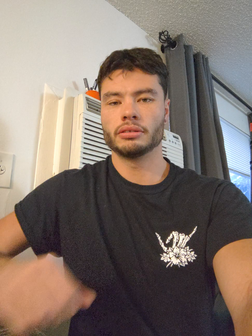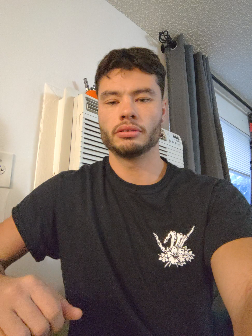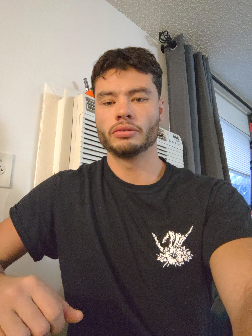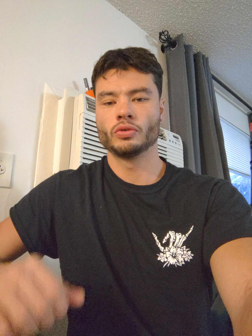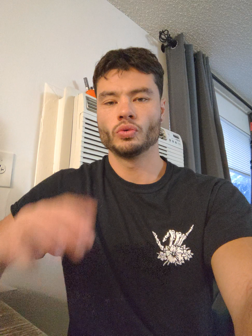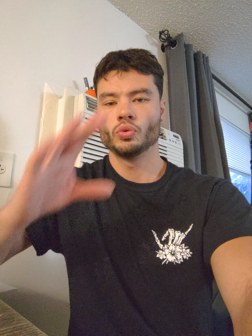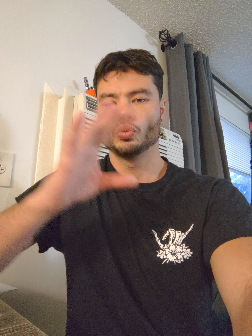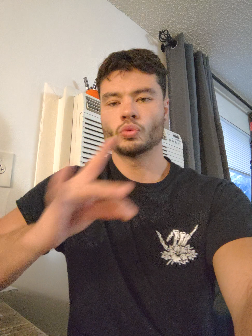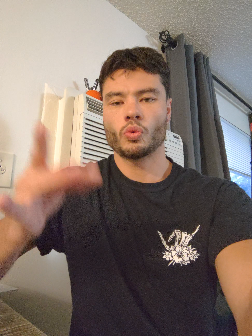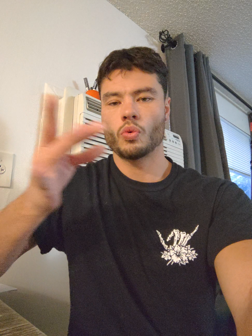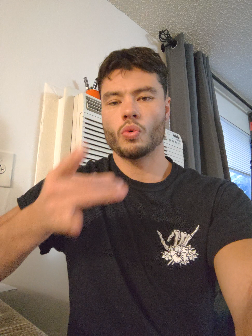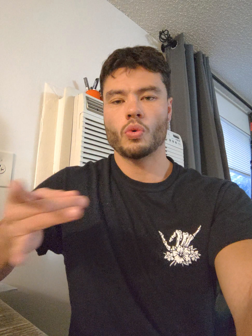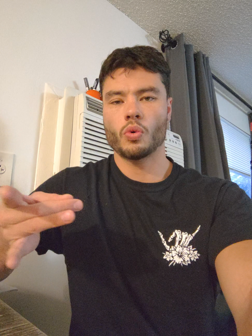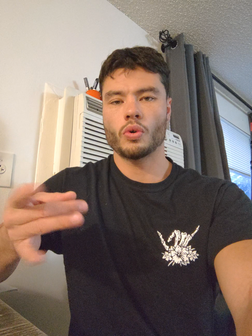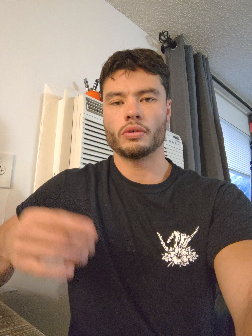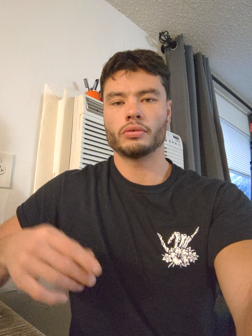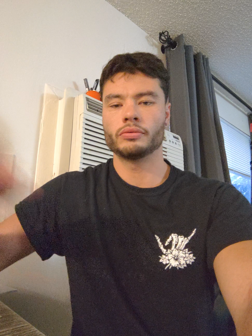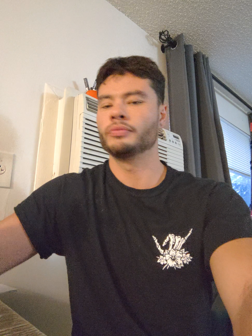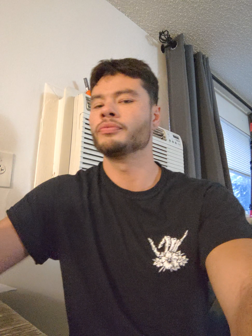story